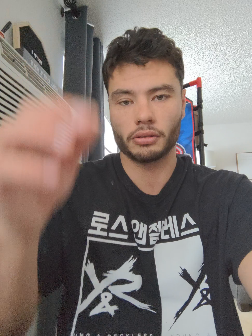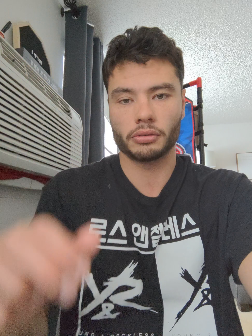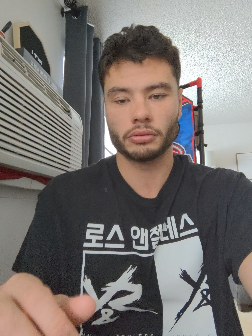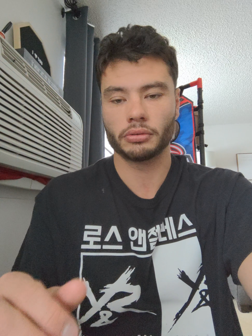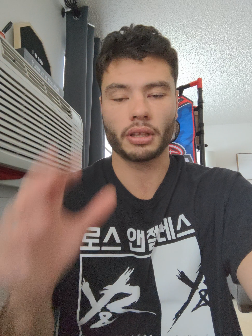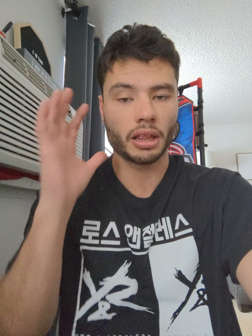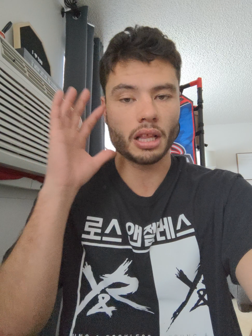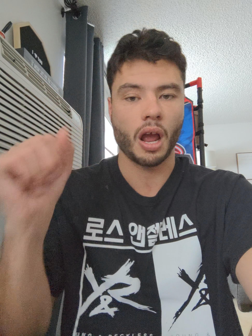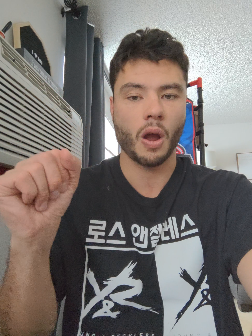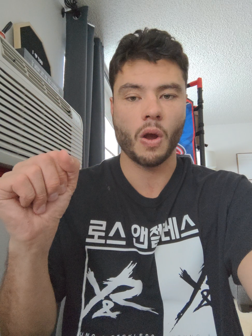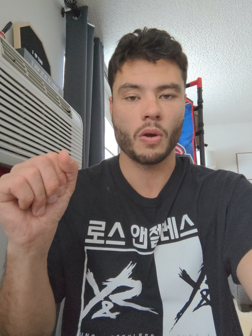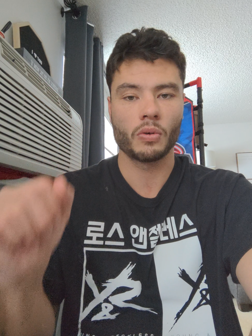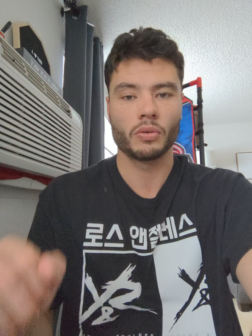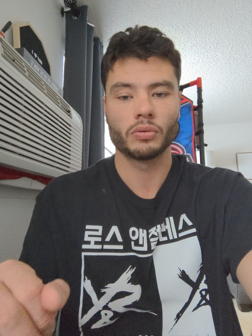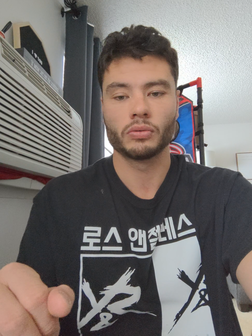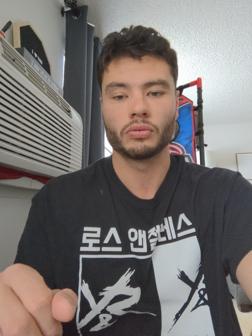loud